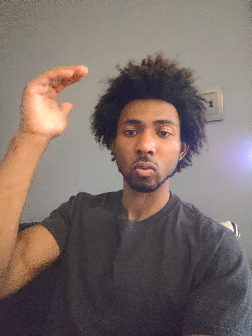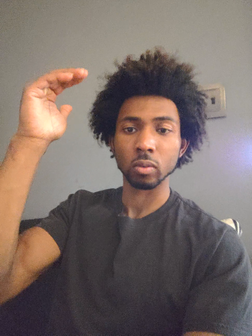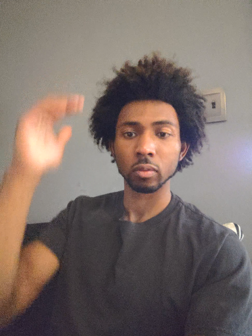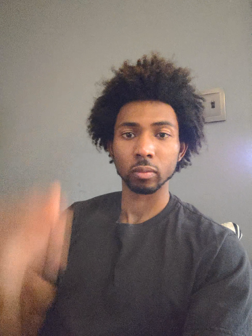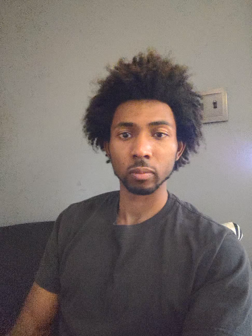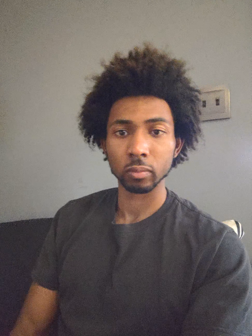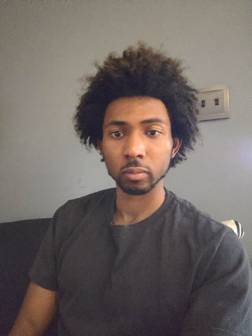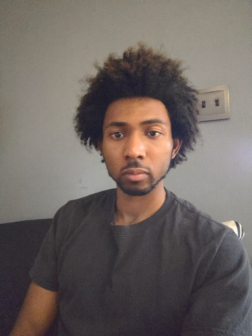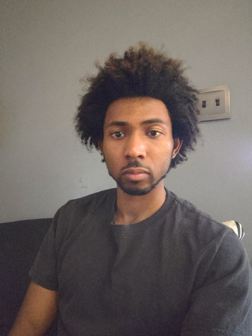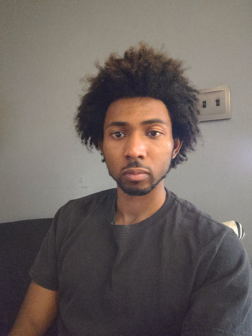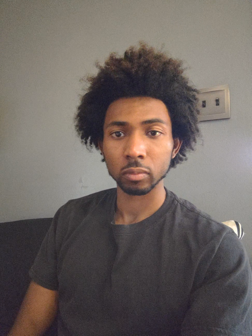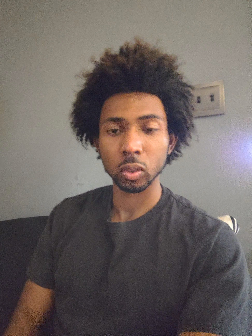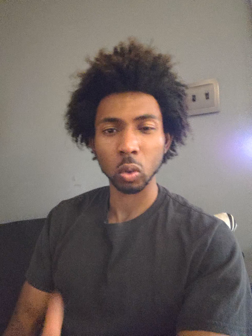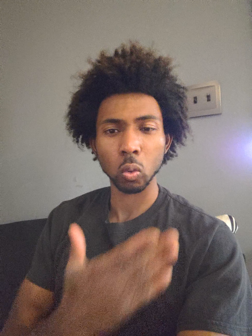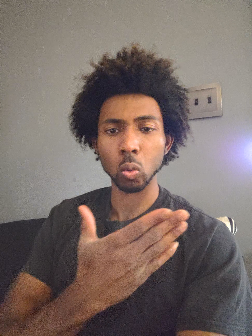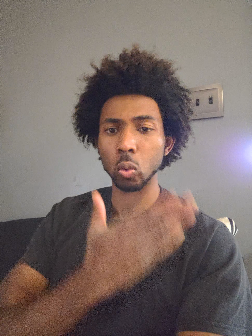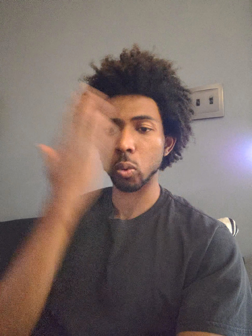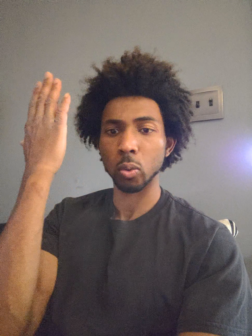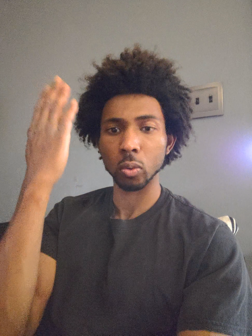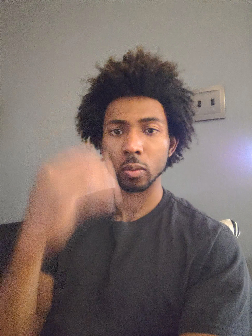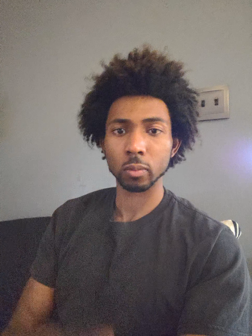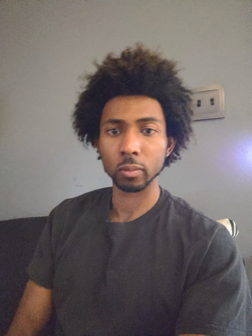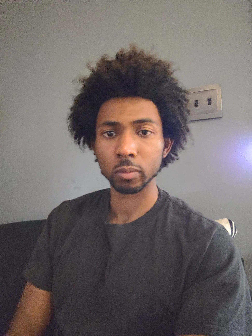all gone